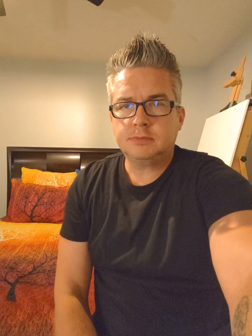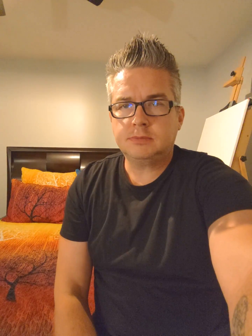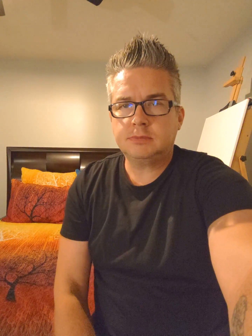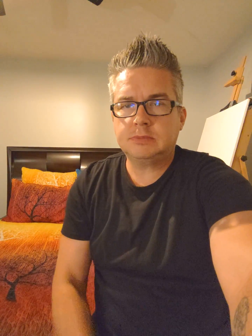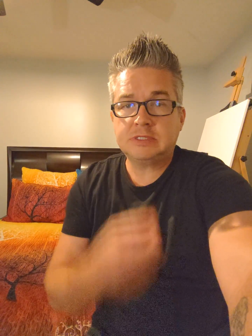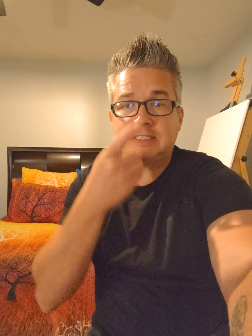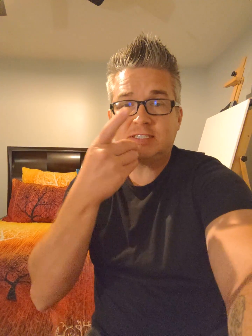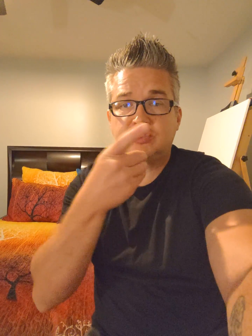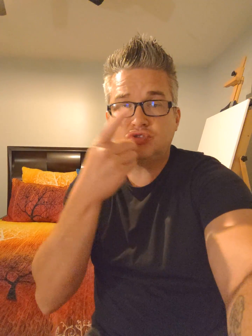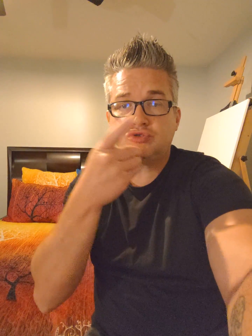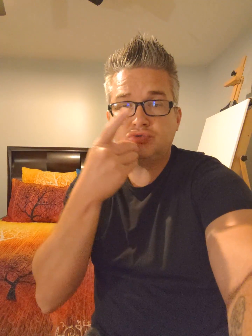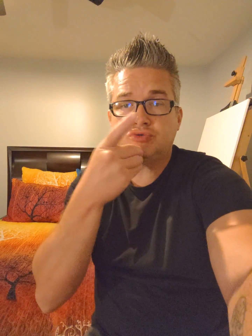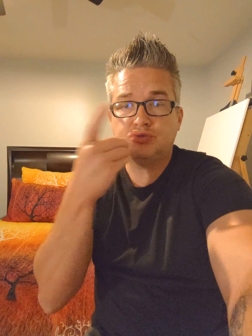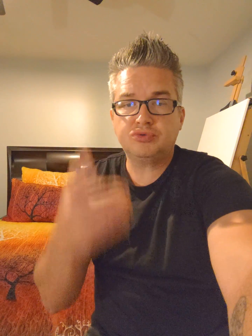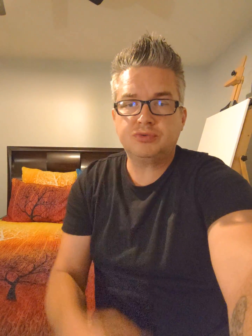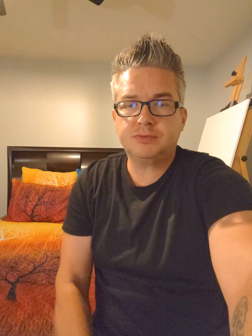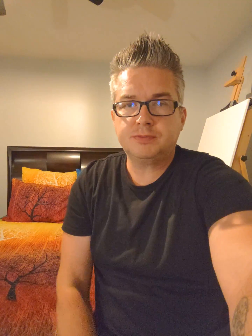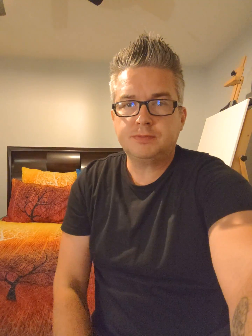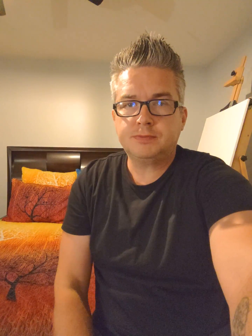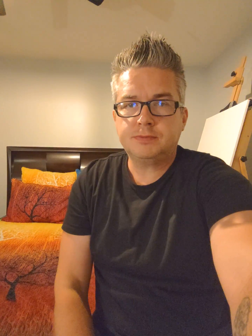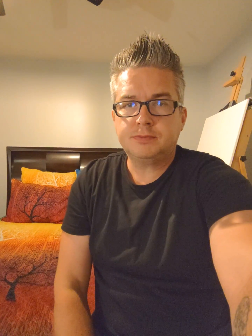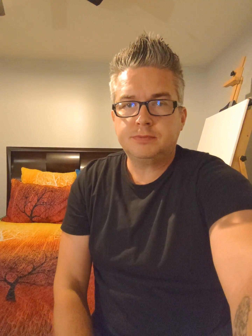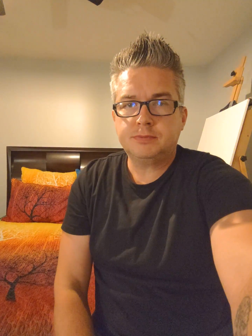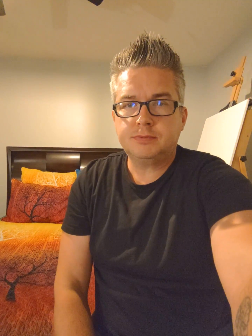dinner